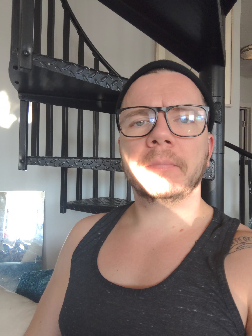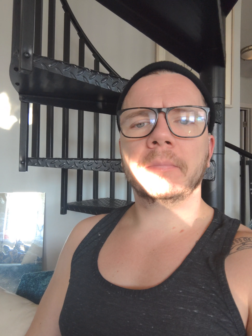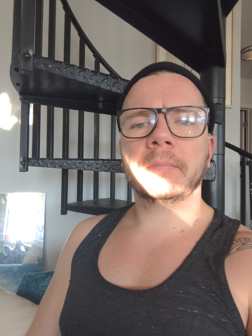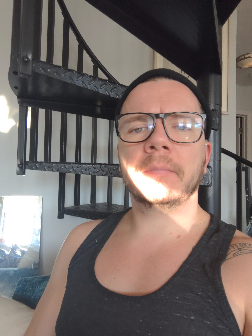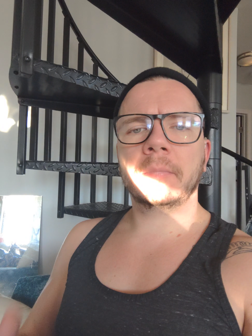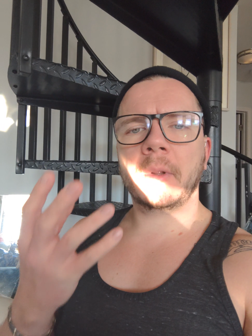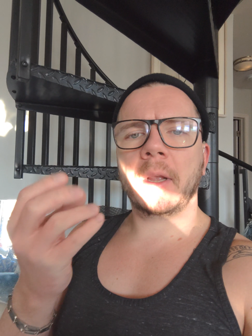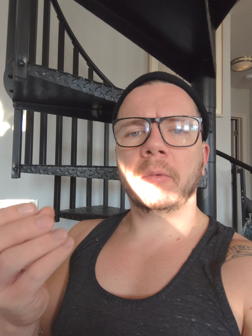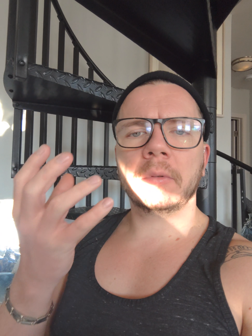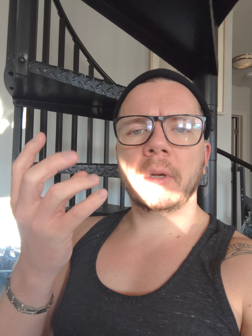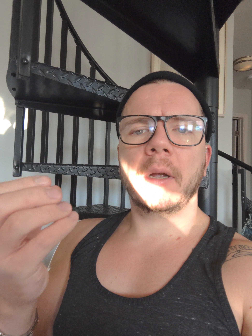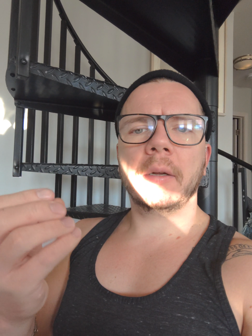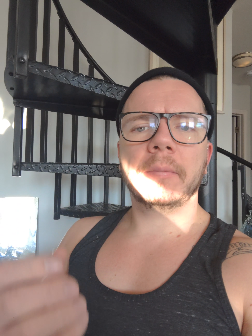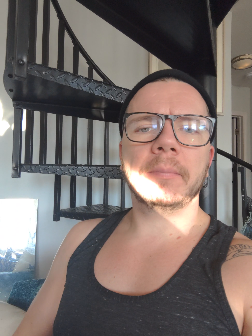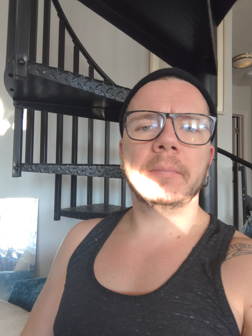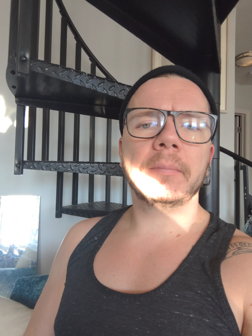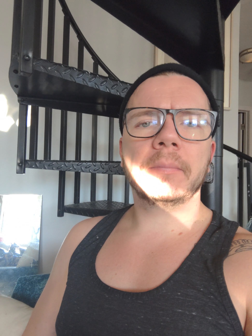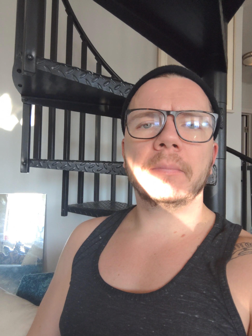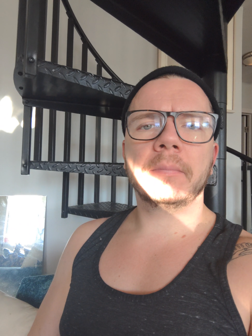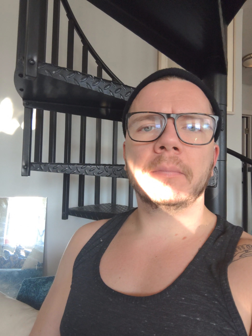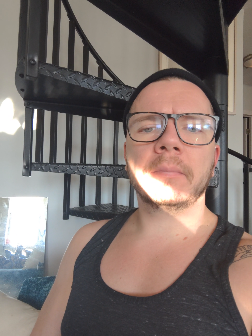outside